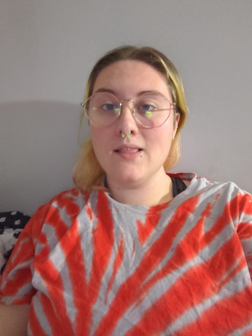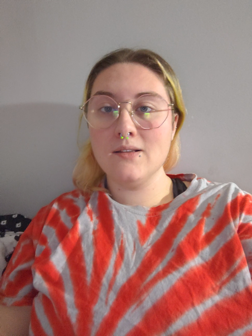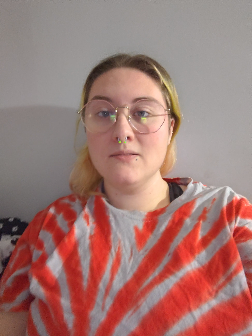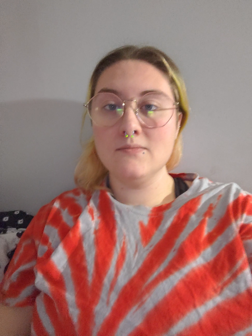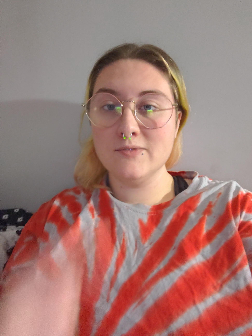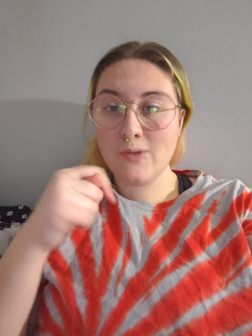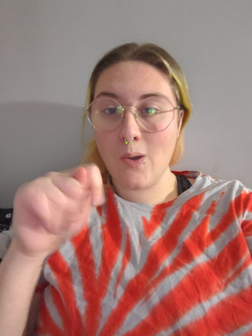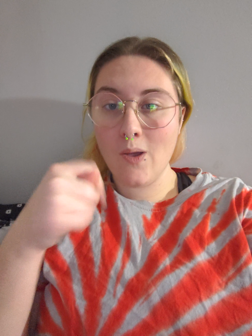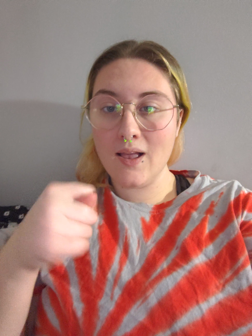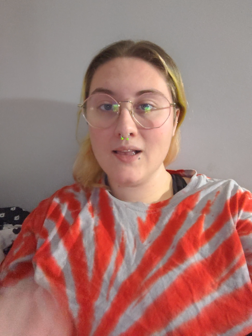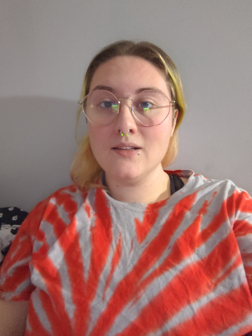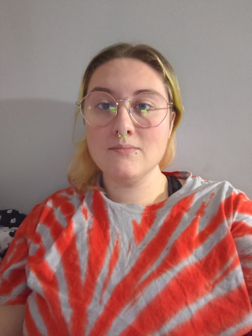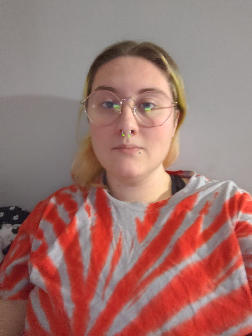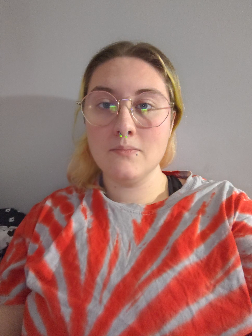toy